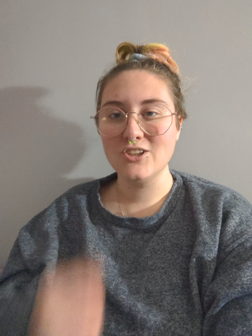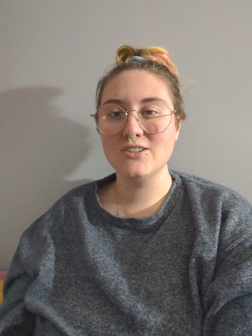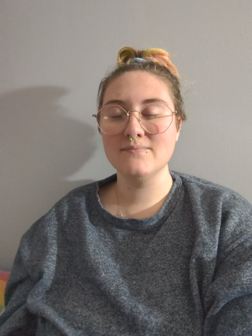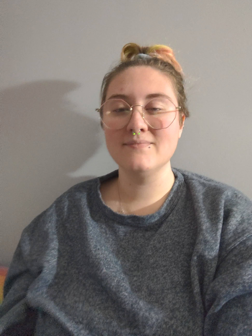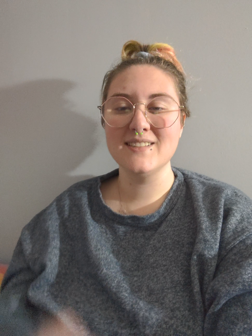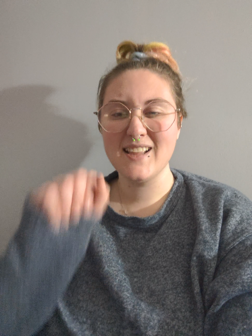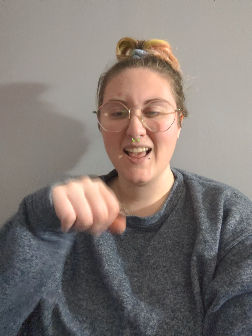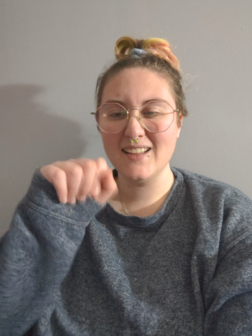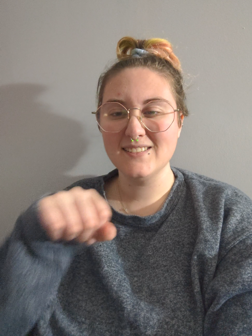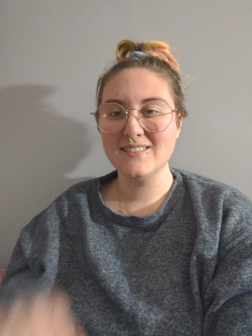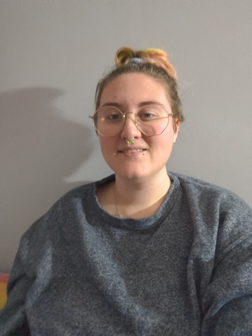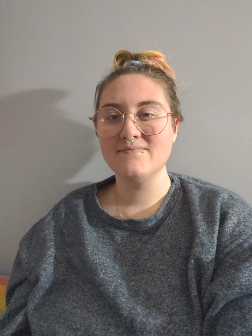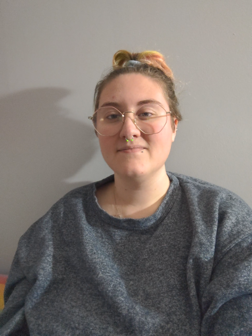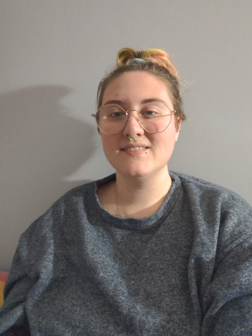yes